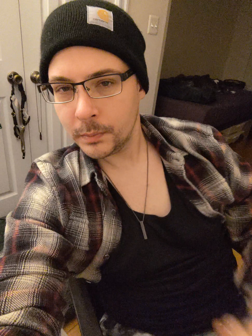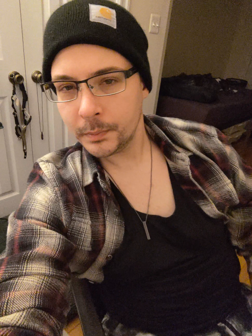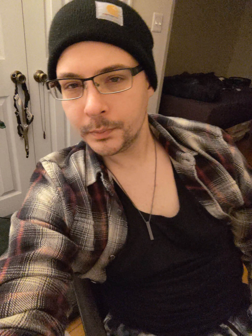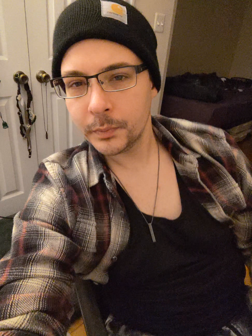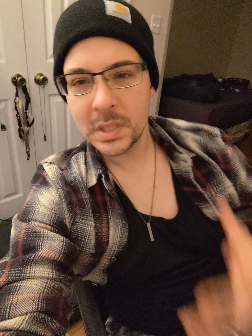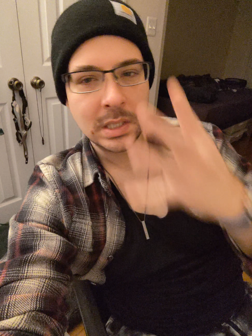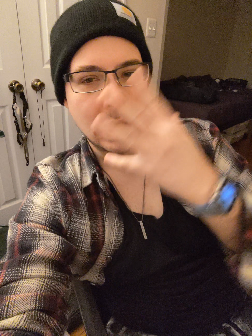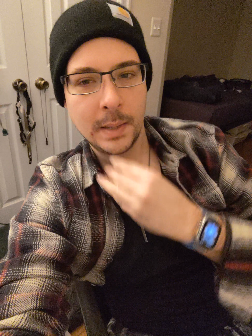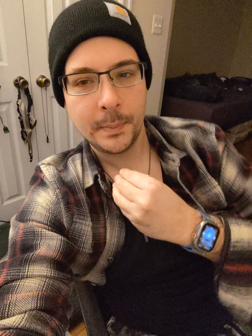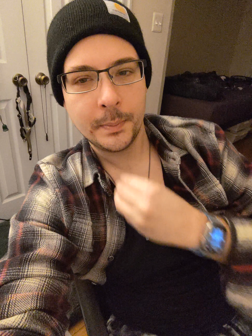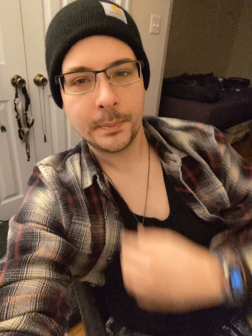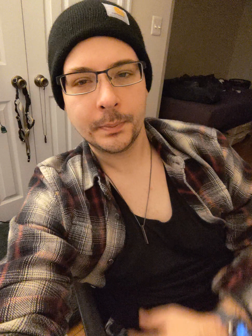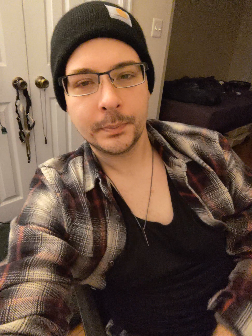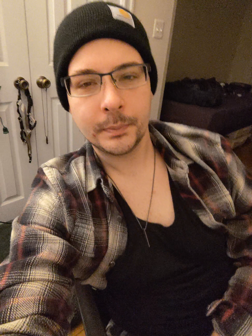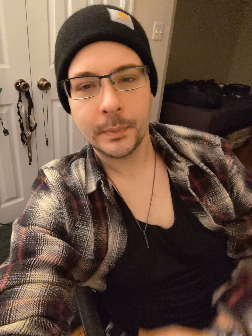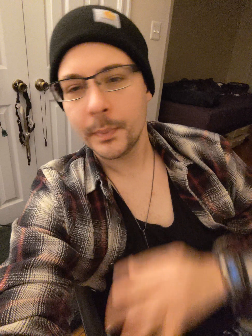sleep